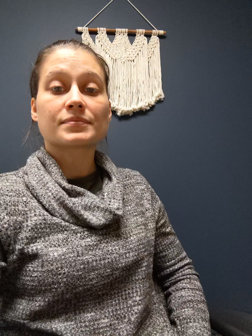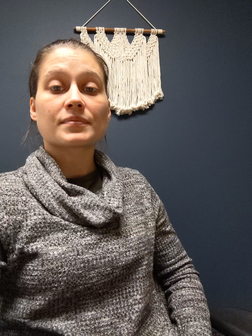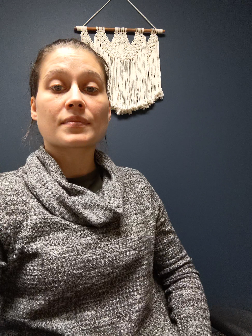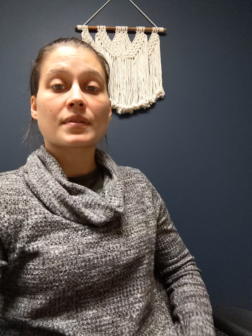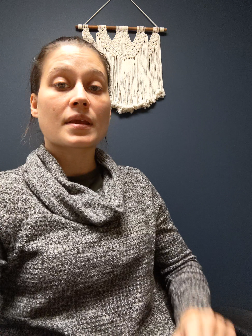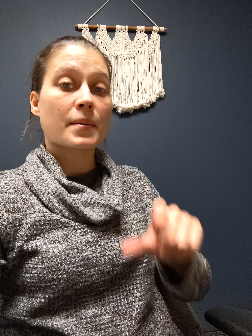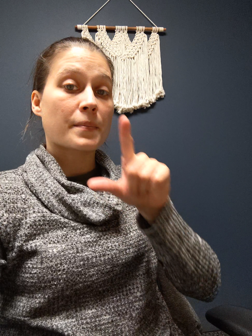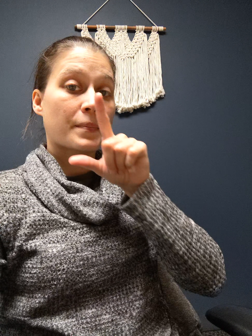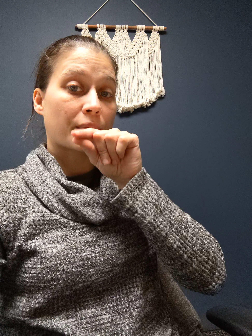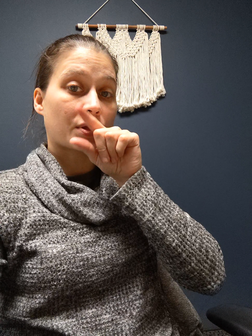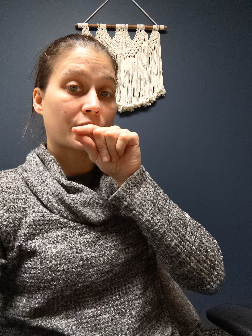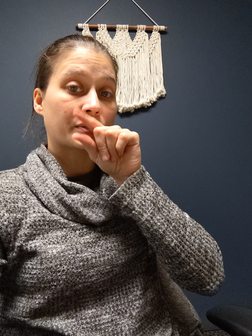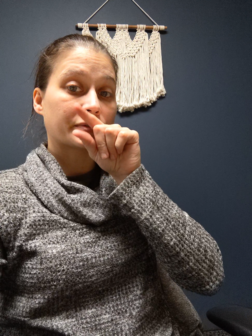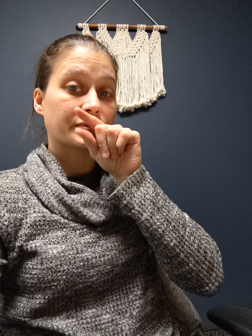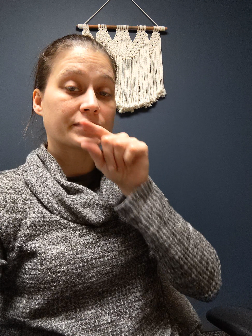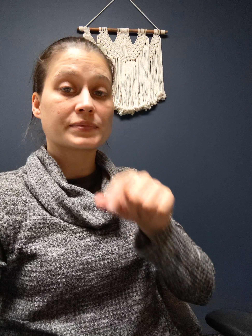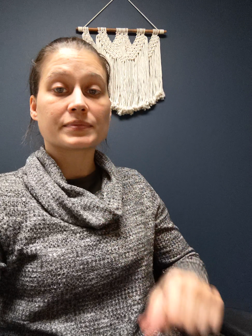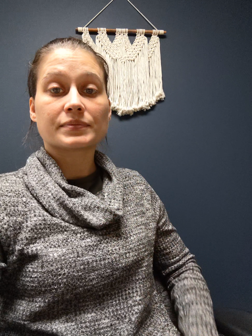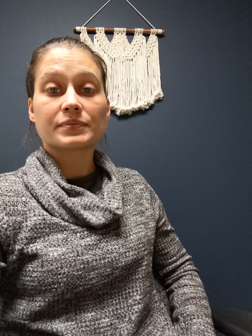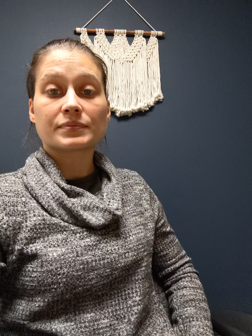bird